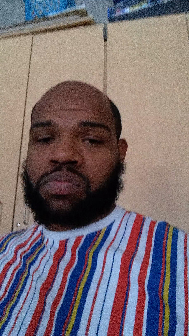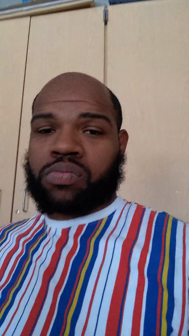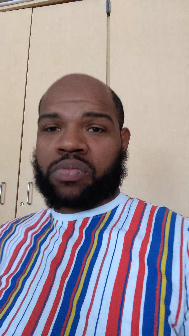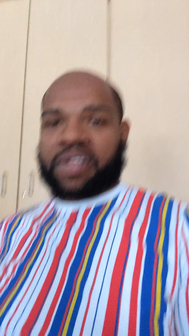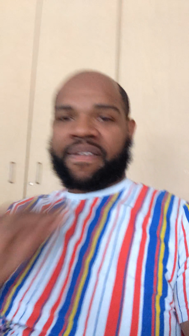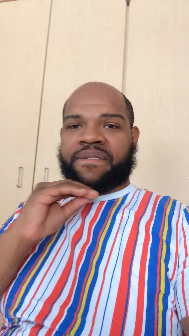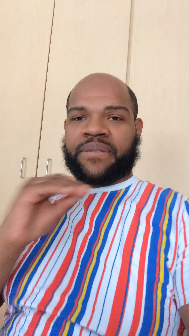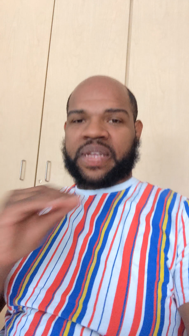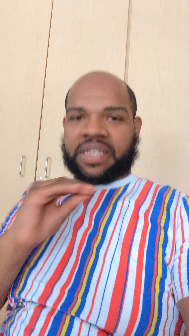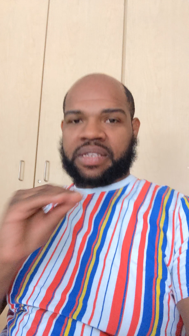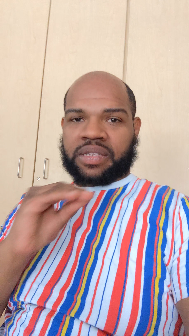fix